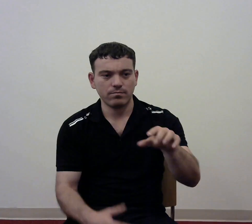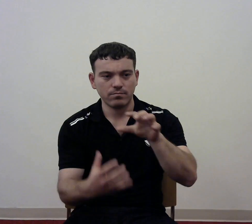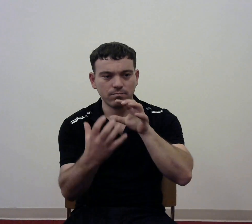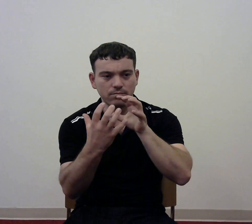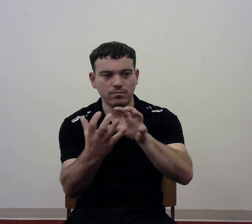avtobus